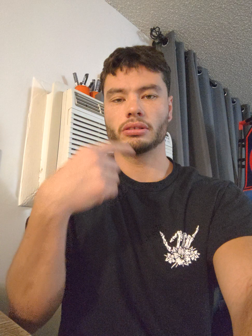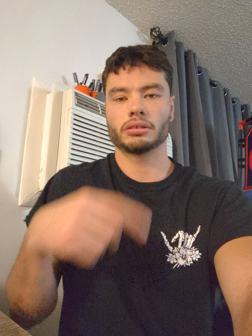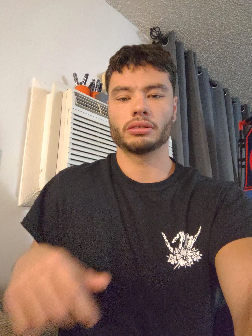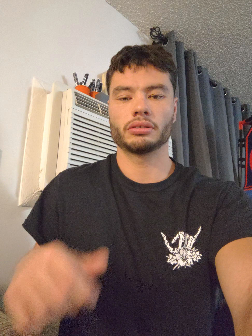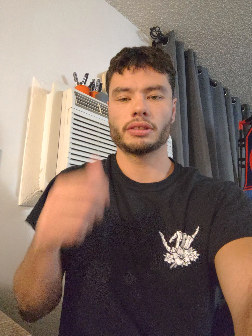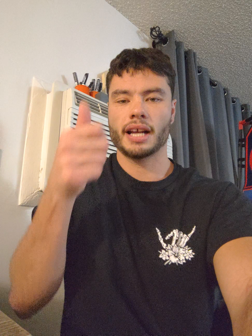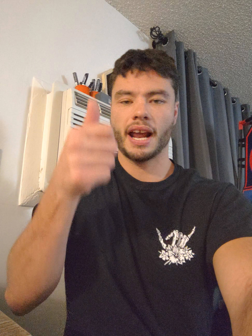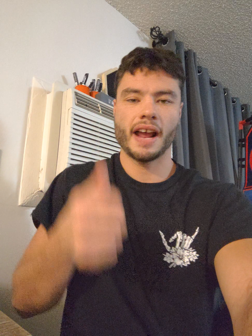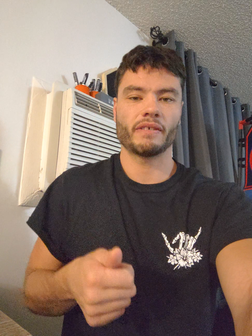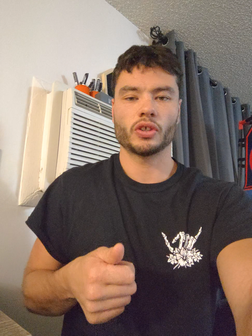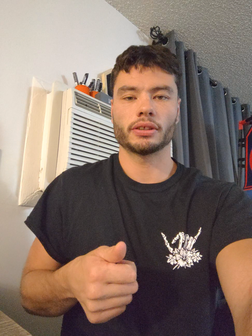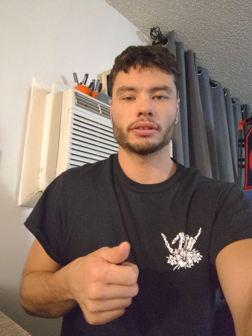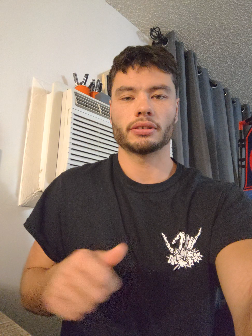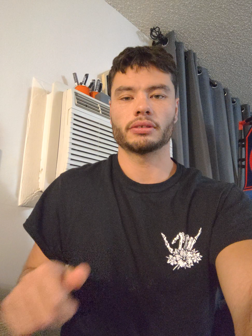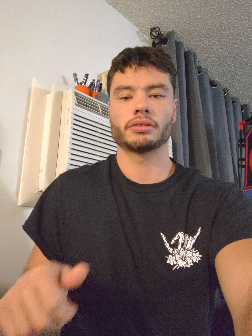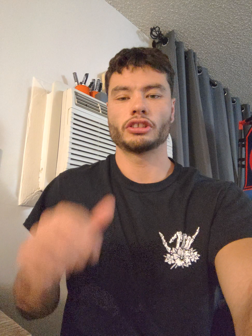every